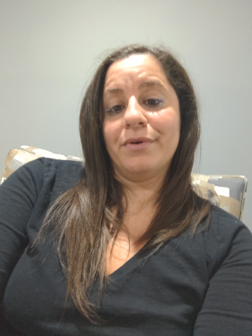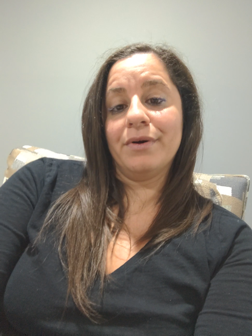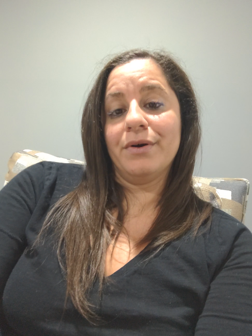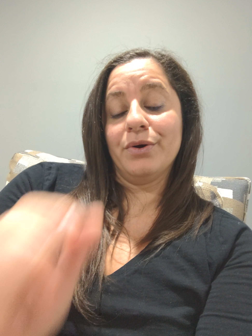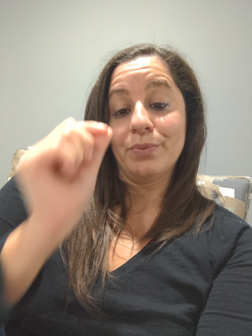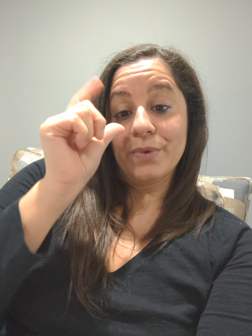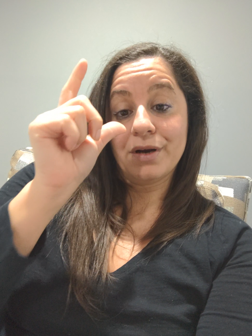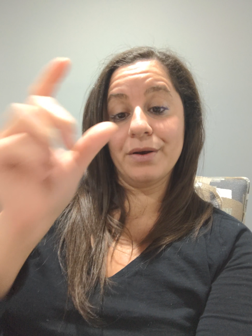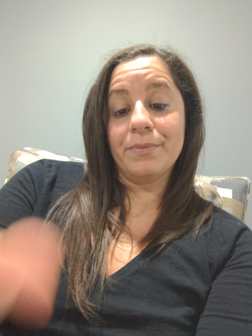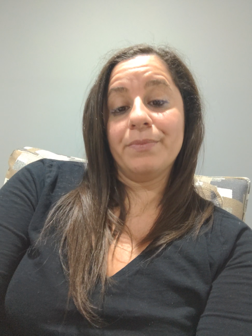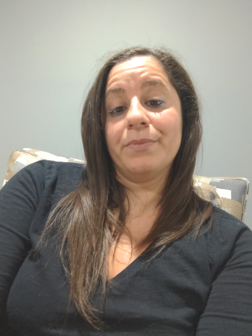wake